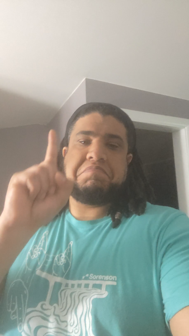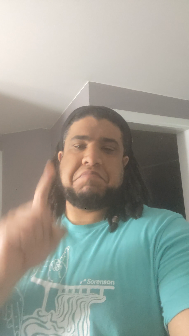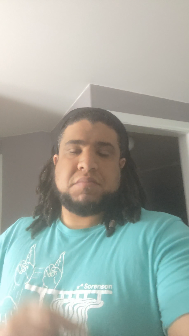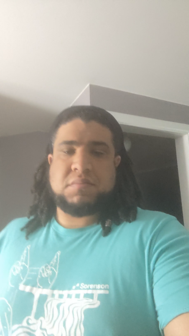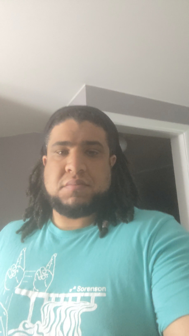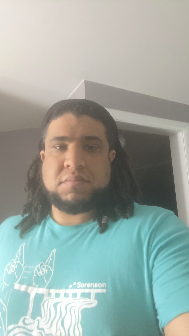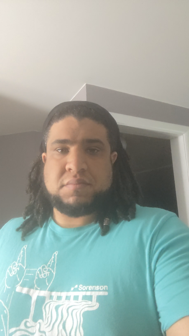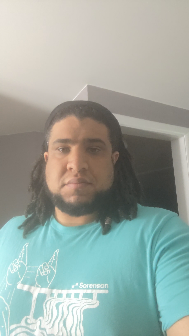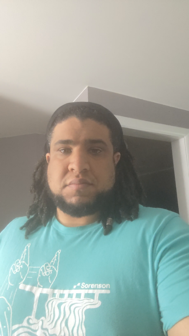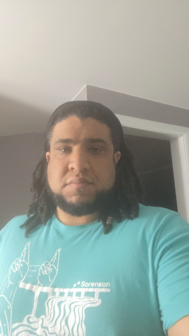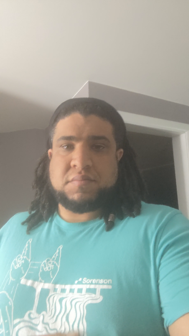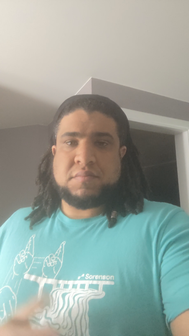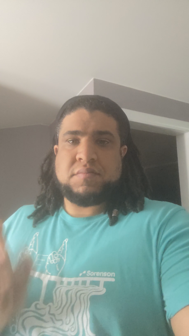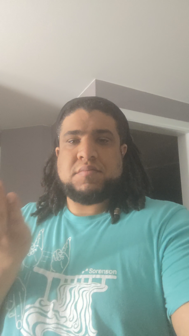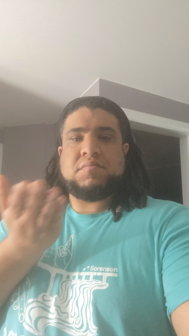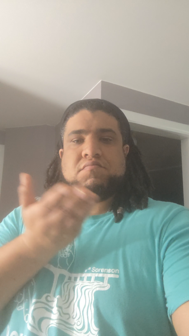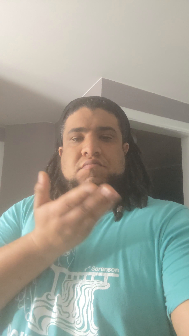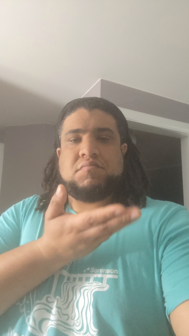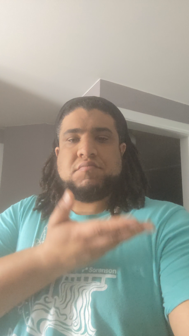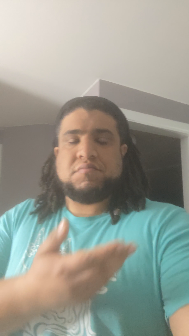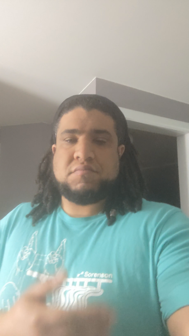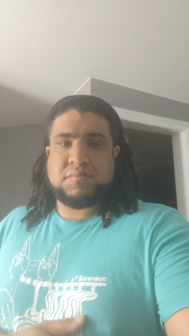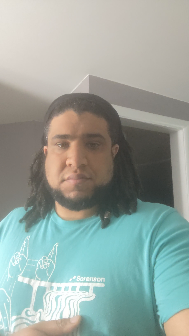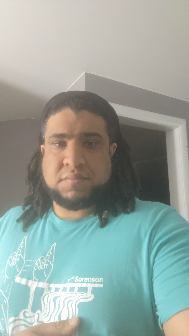carry